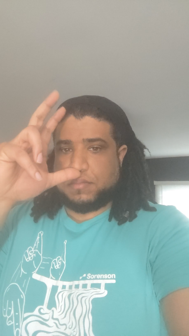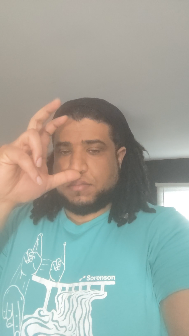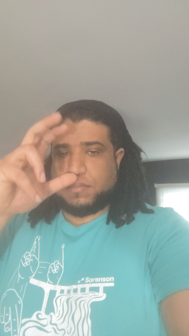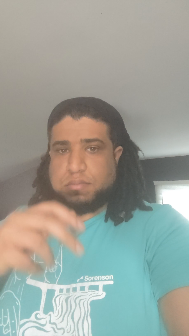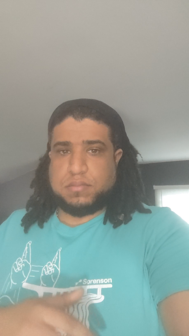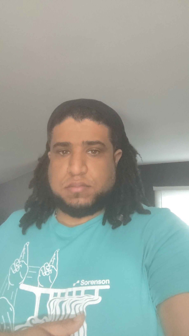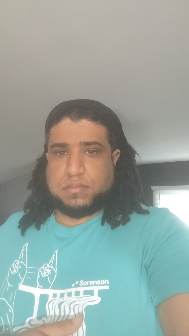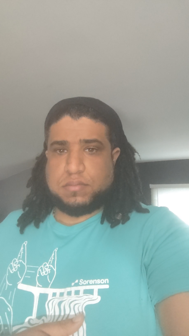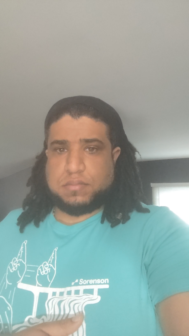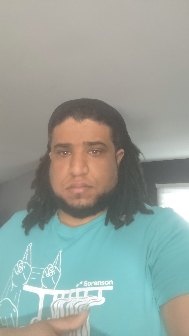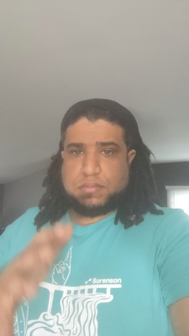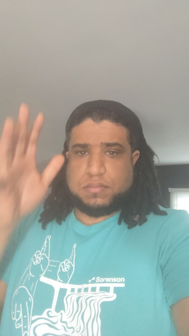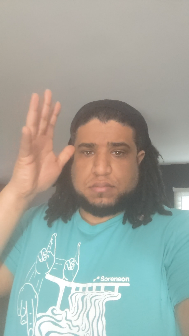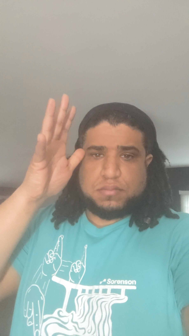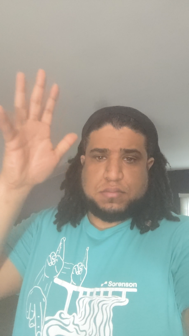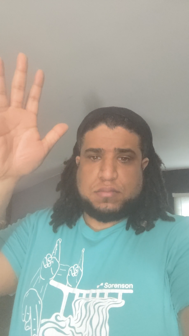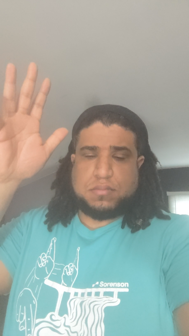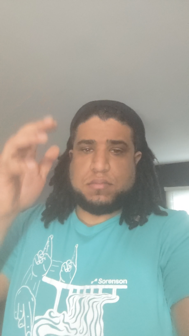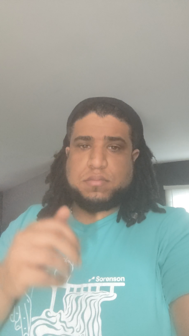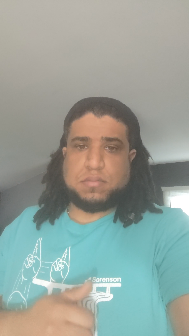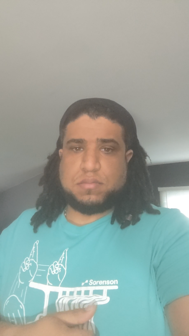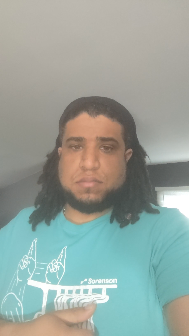deer